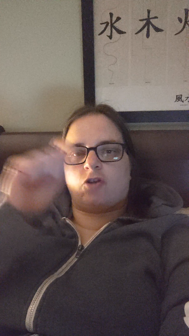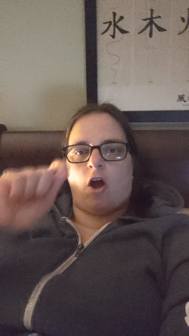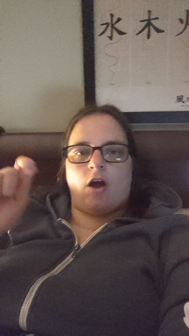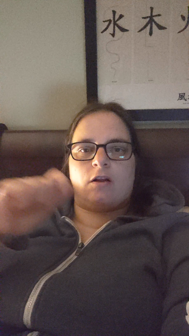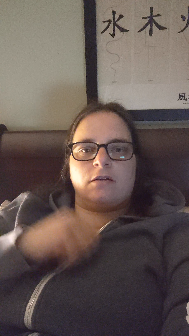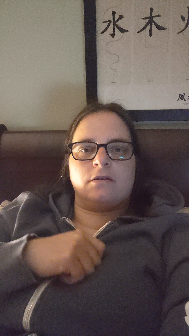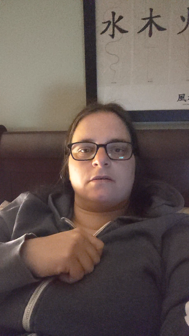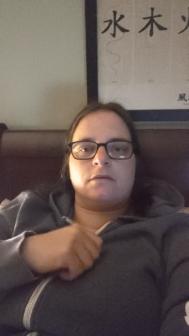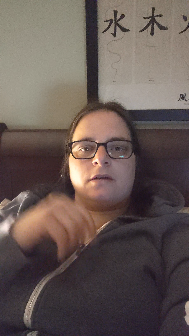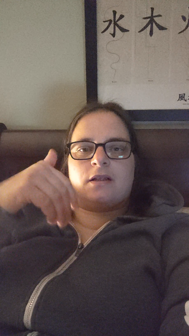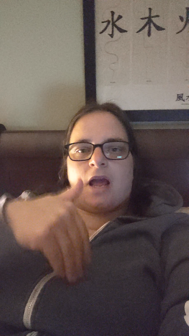night night